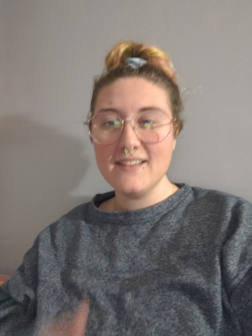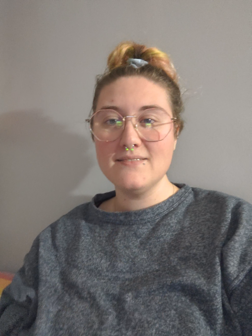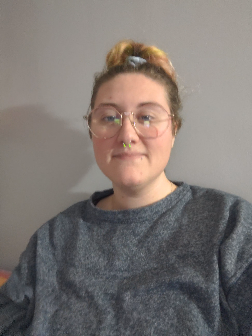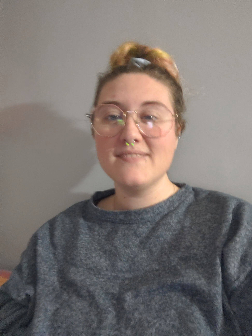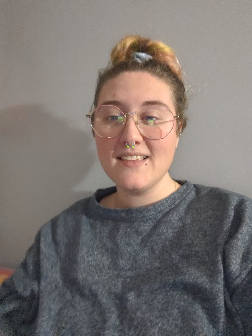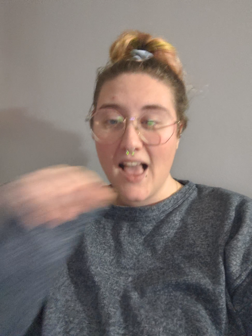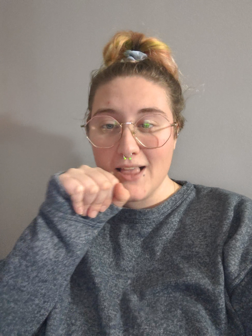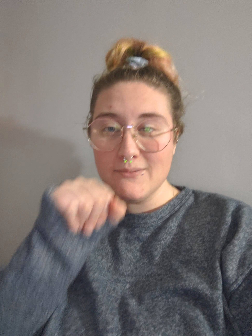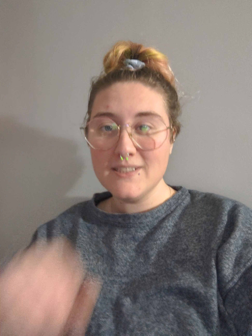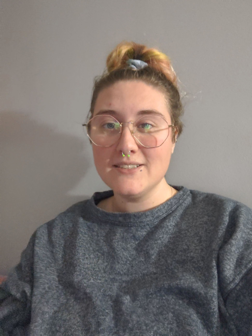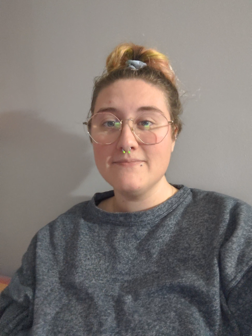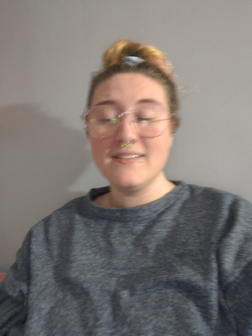carrot